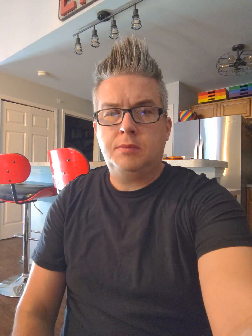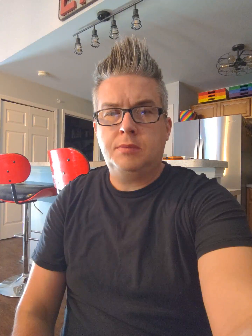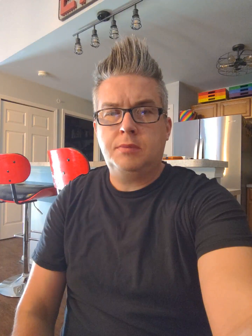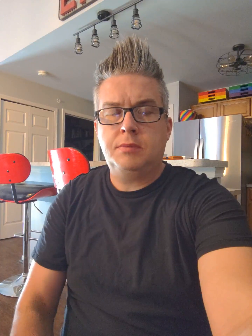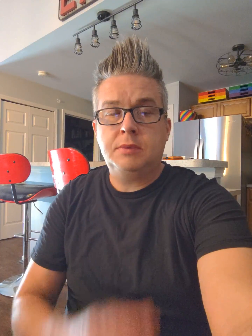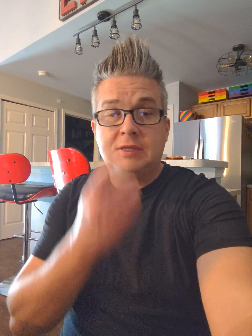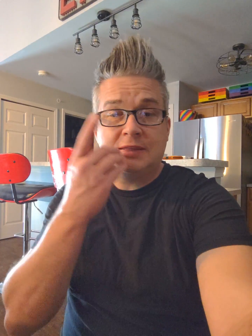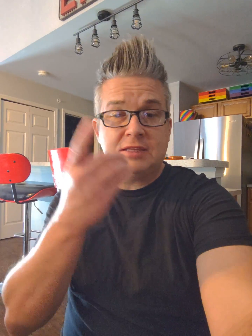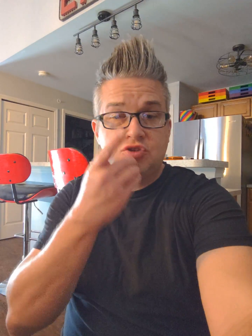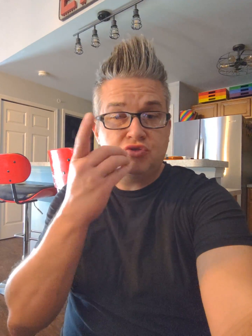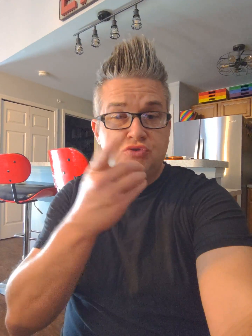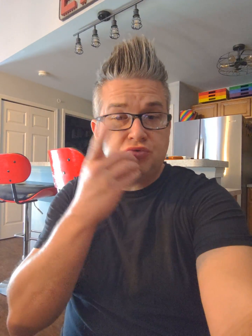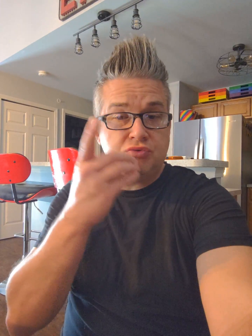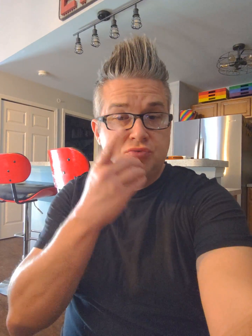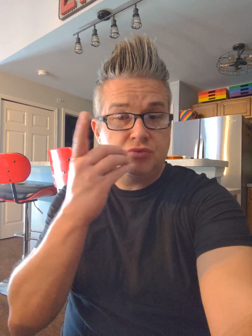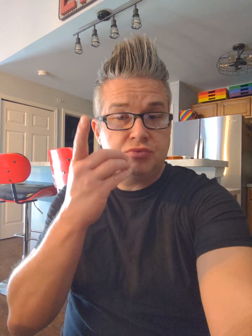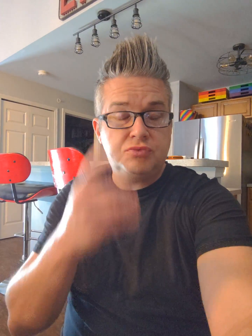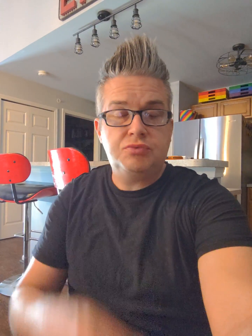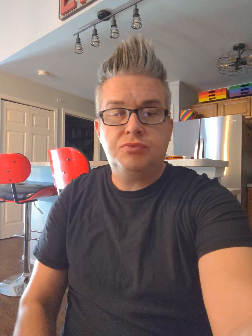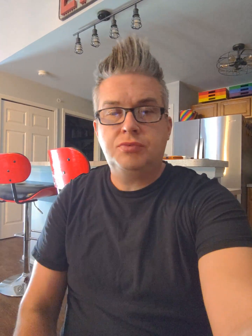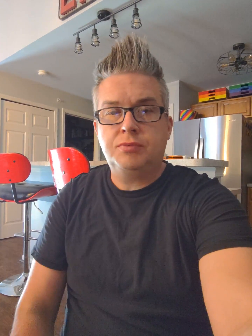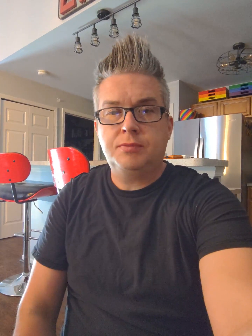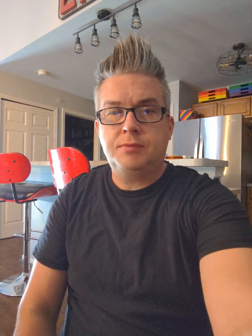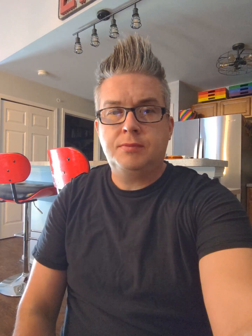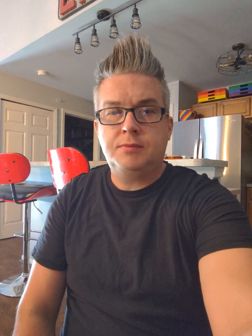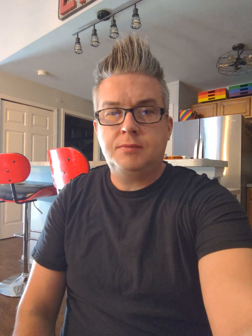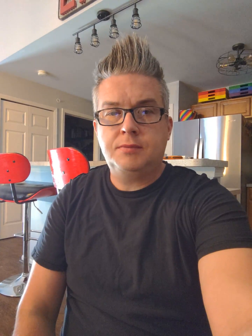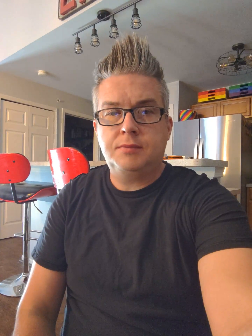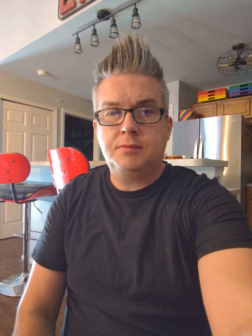dinner